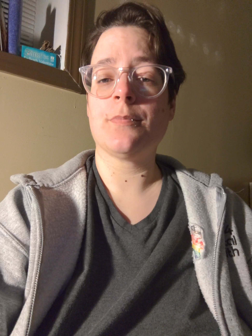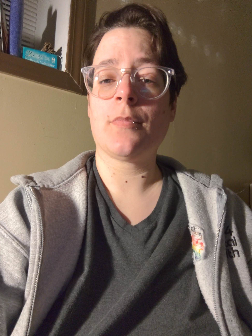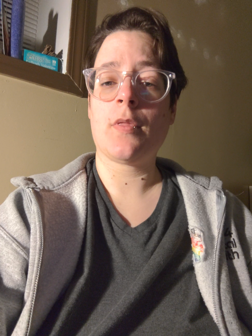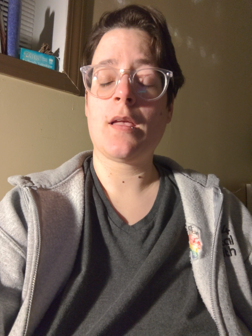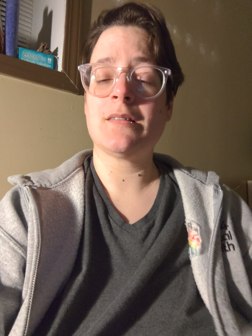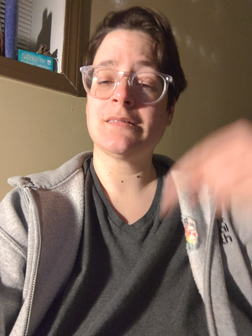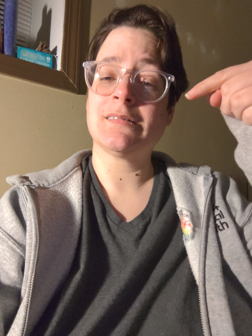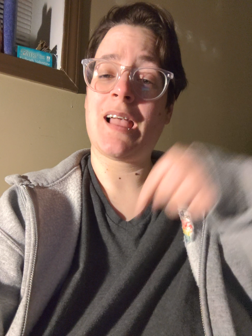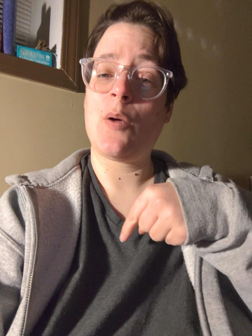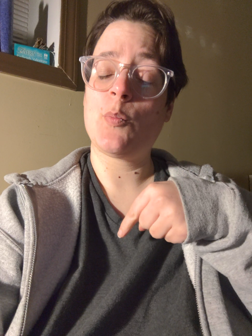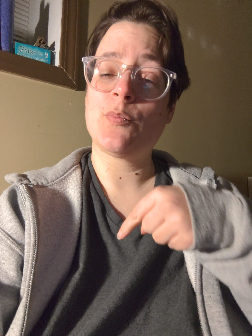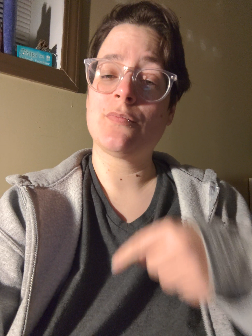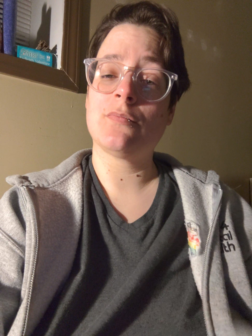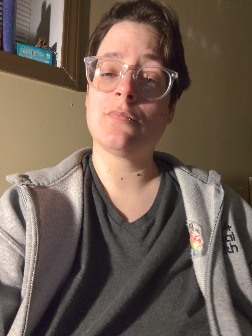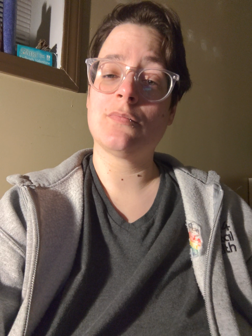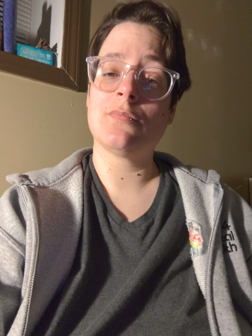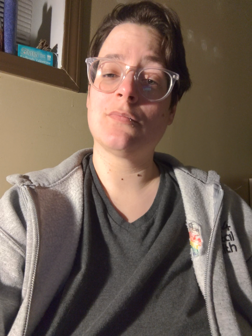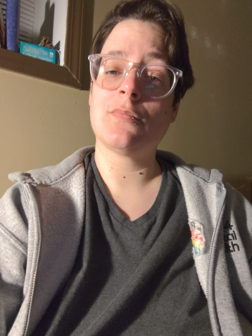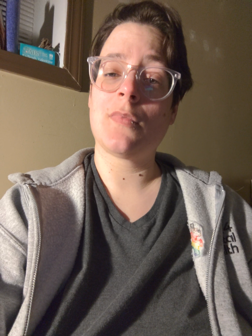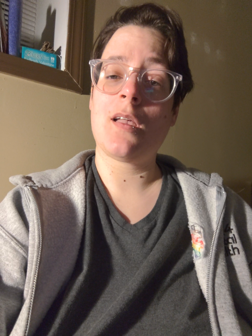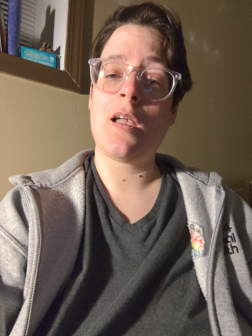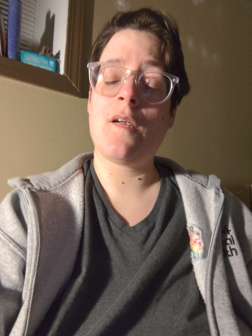down